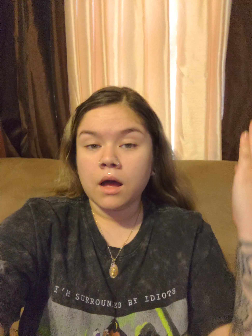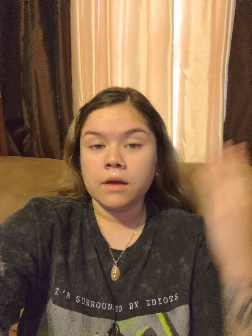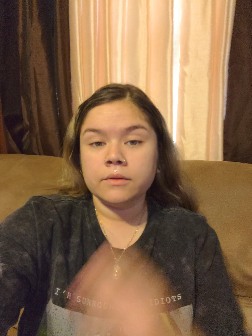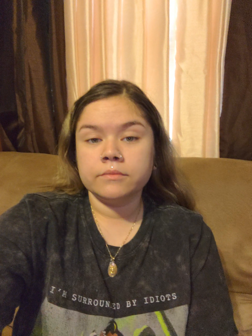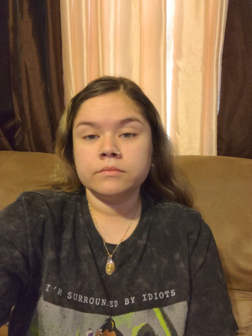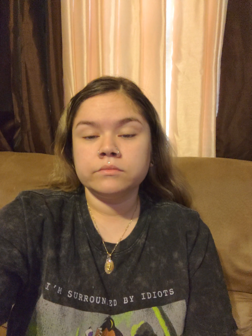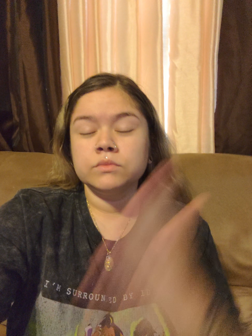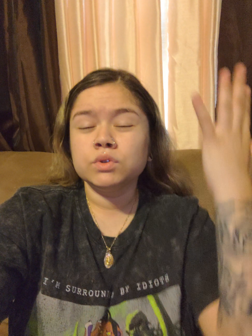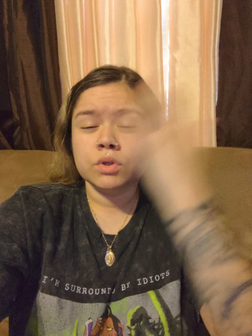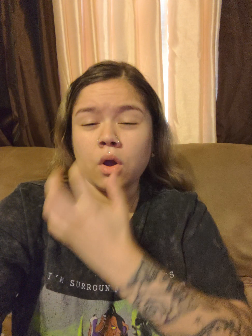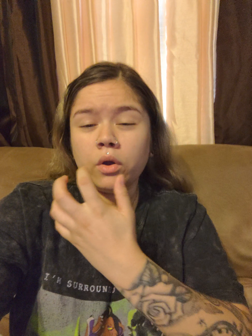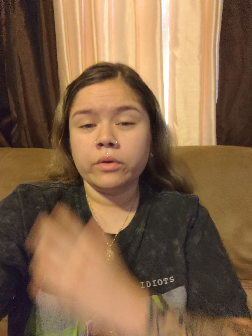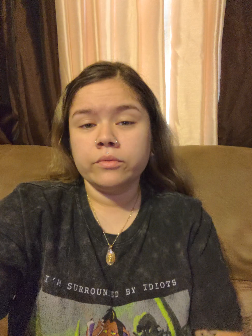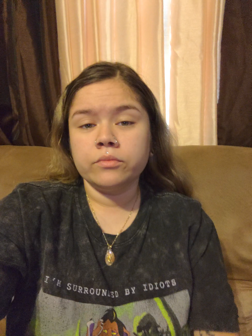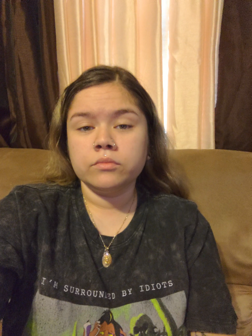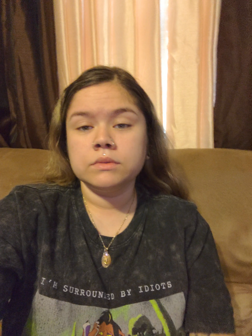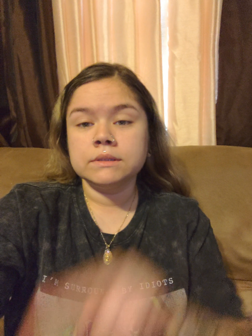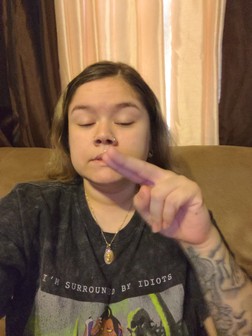dark